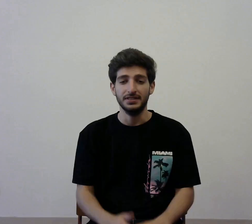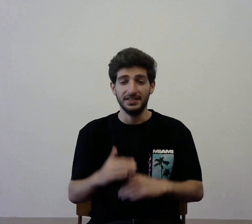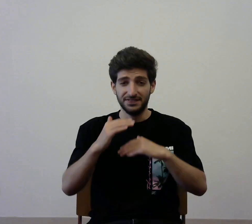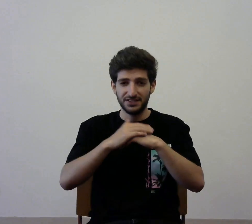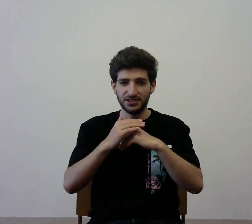axşam